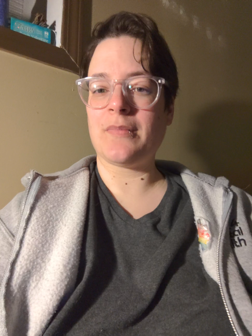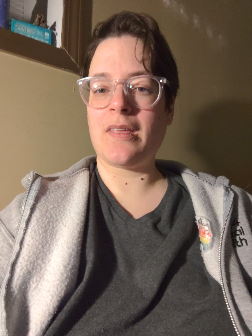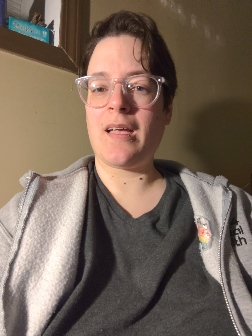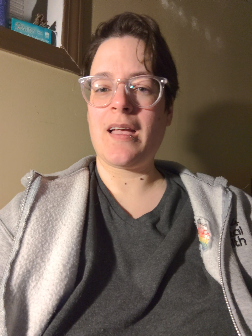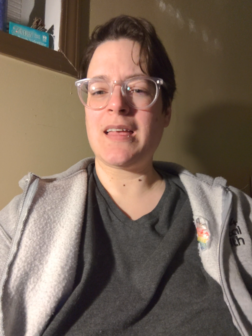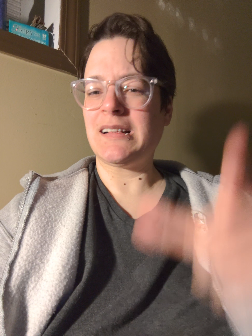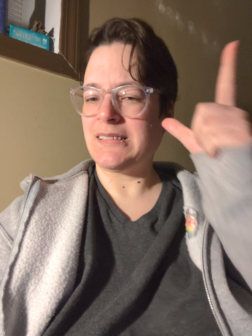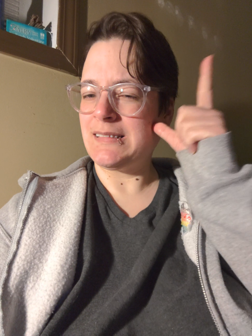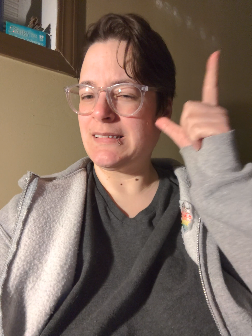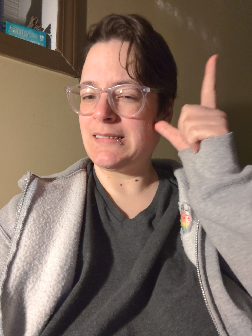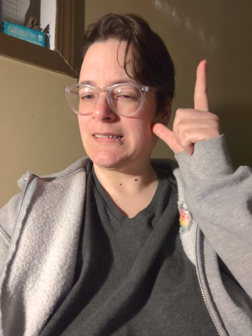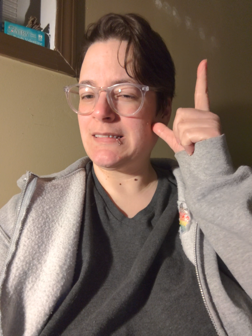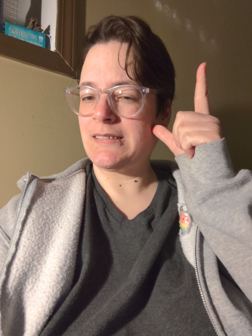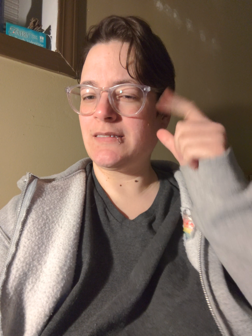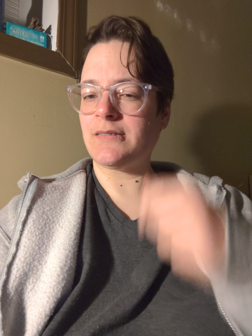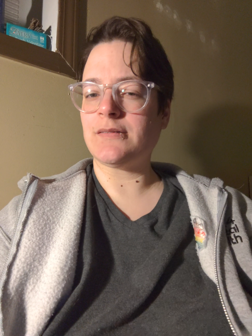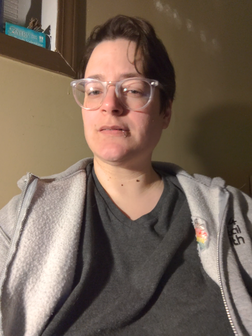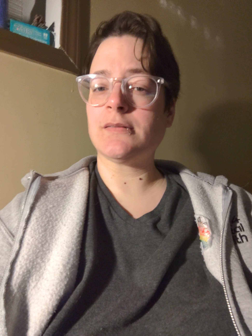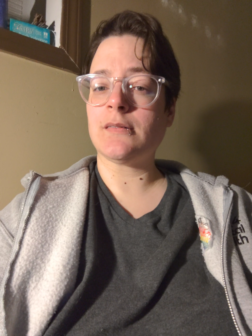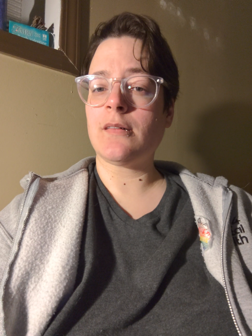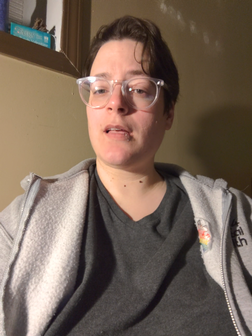listen